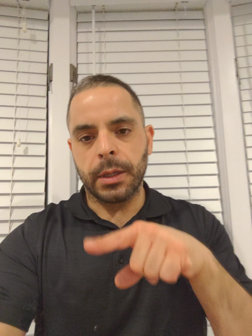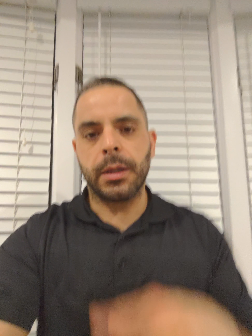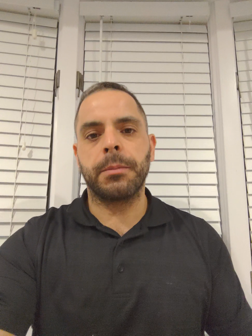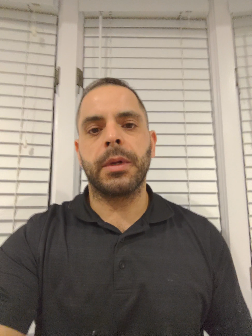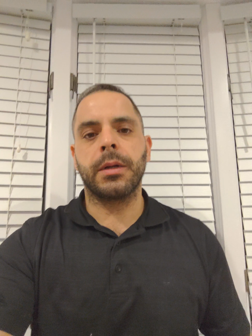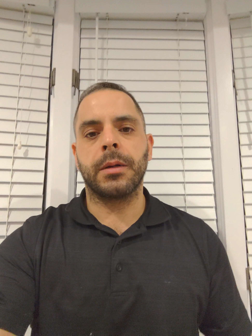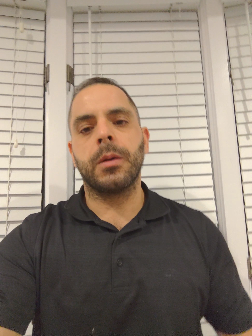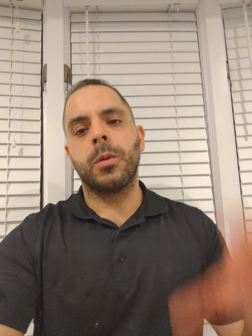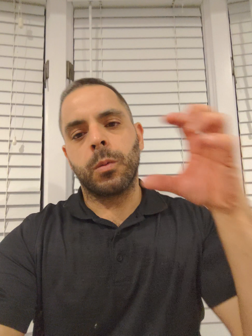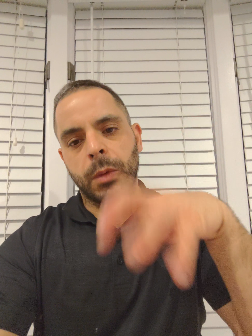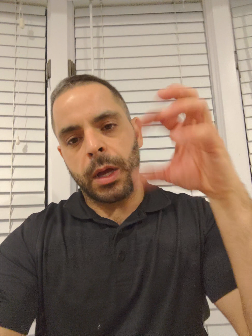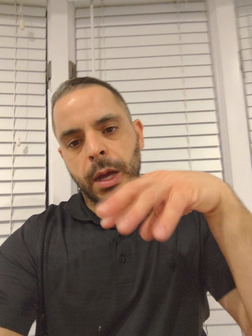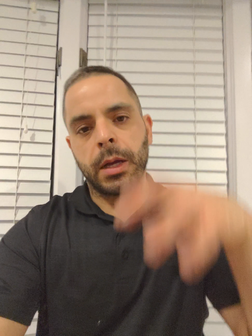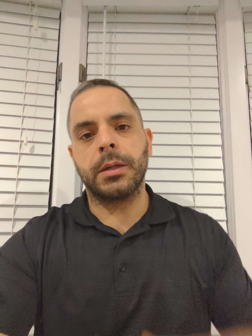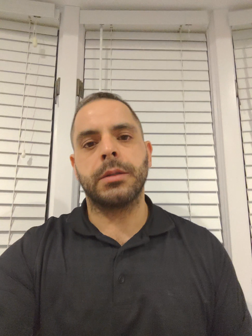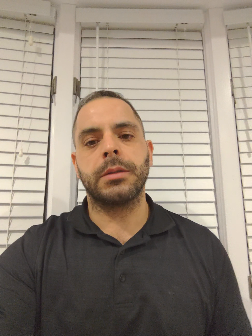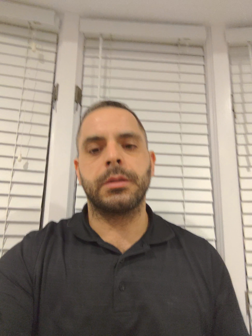rain